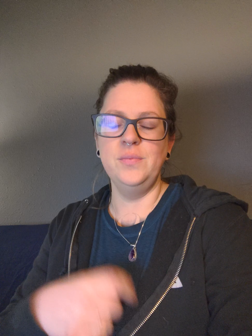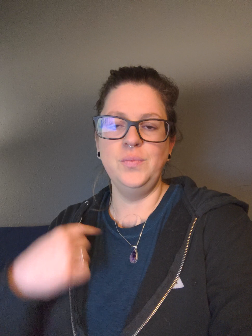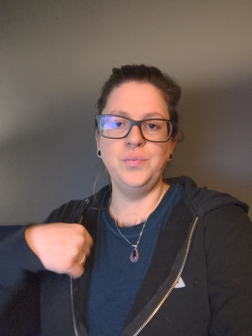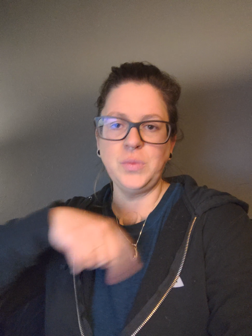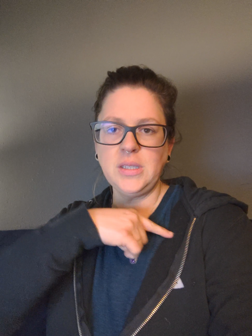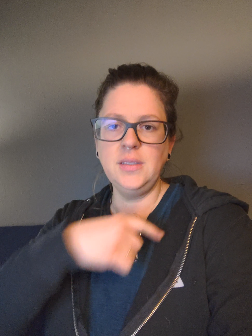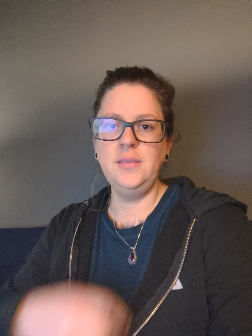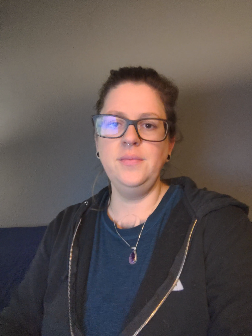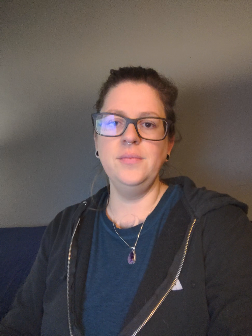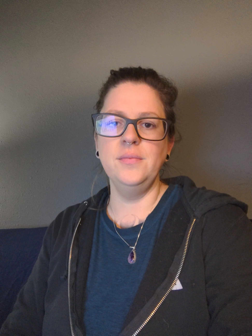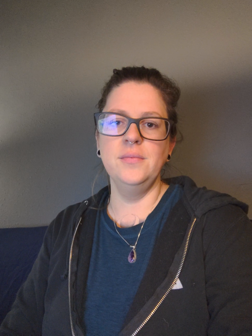we